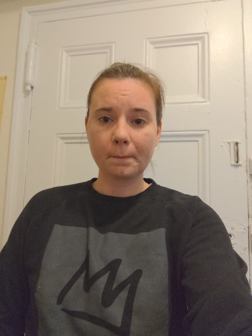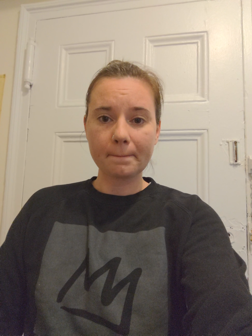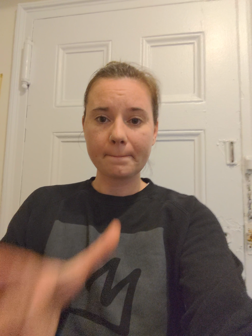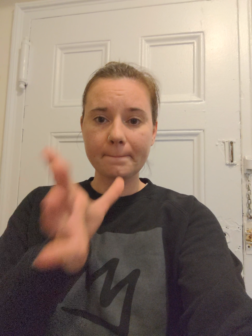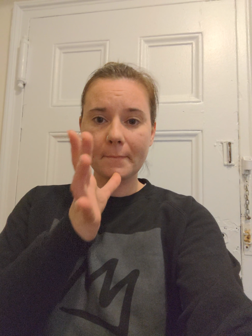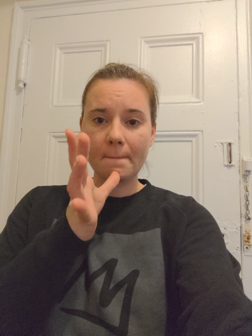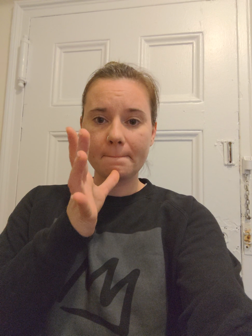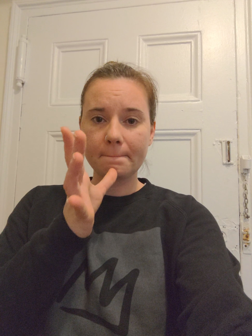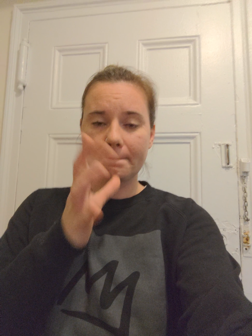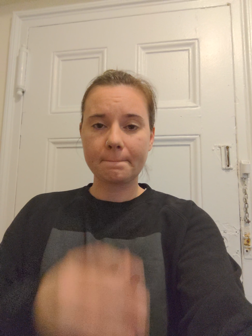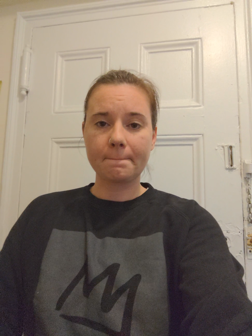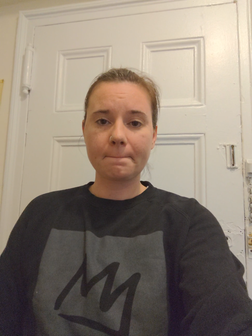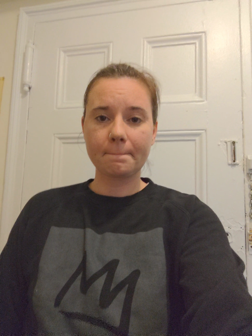mom